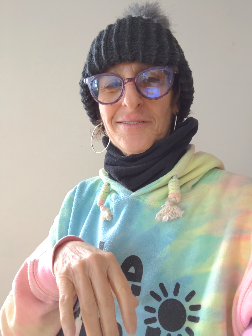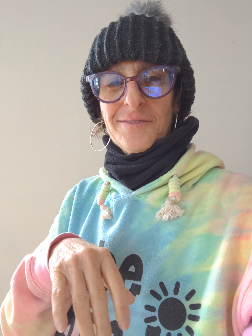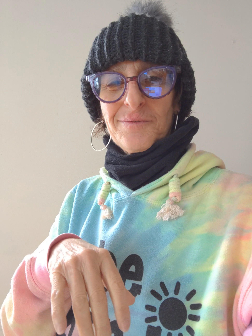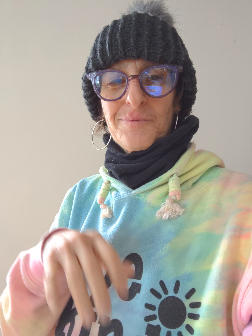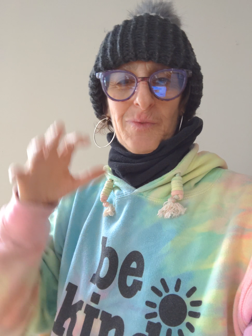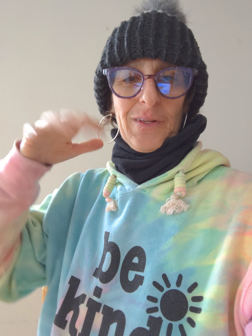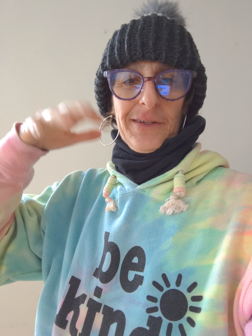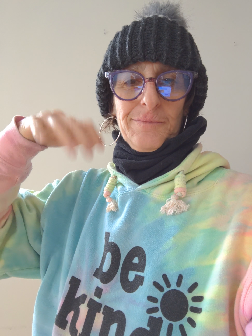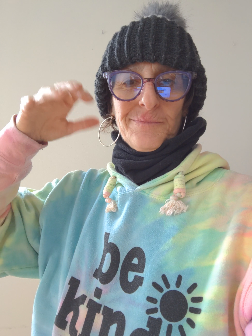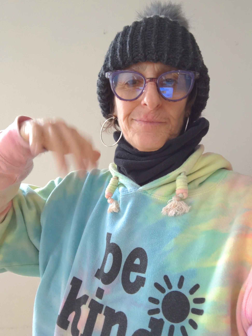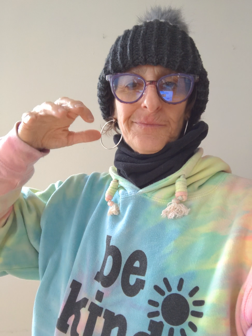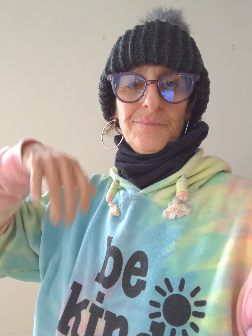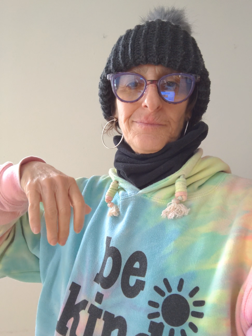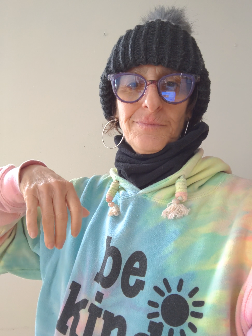rain